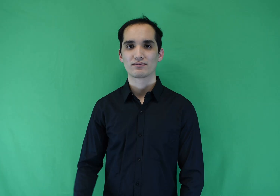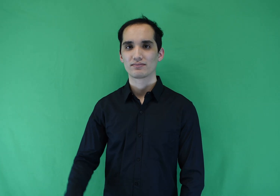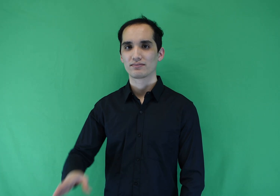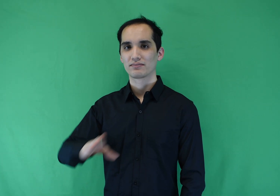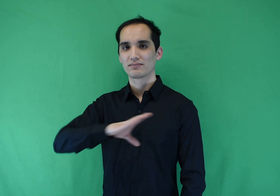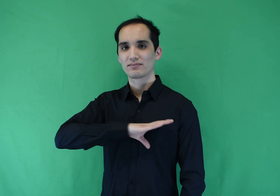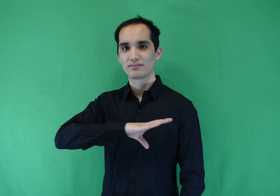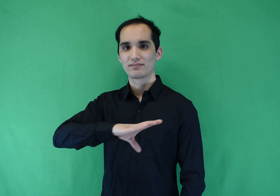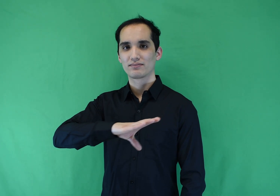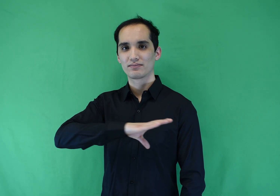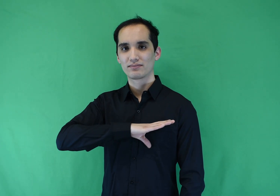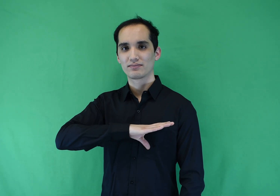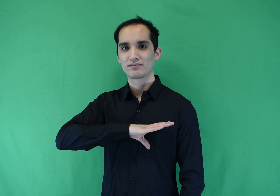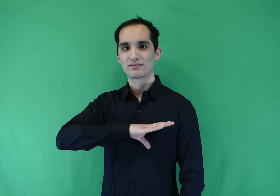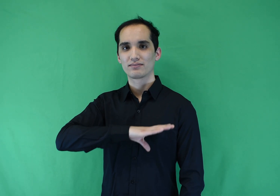haber